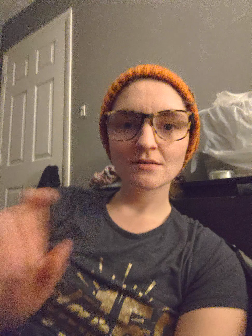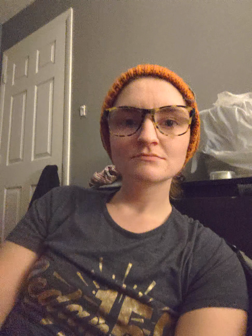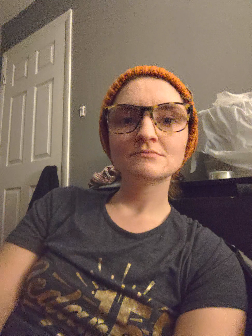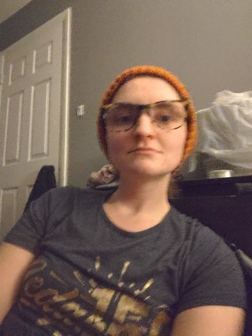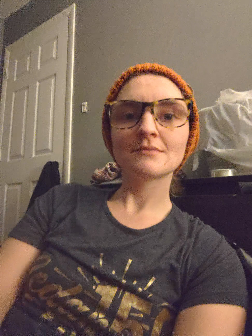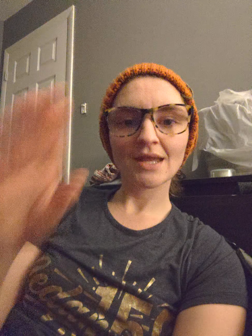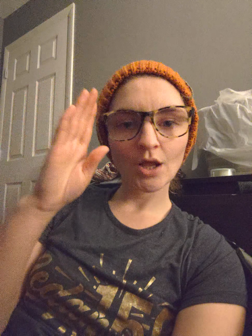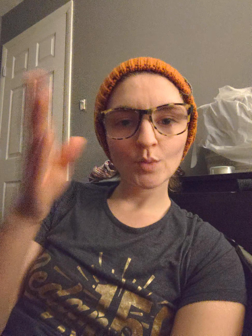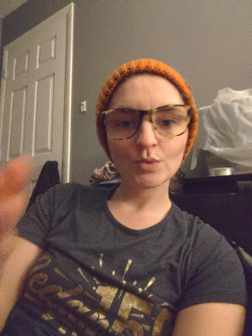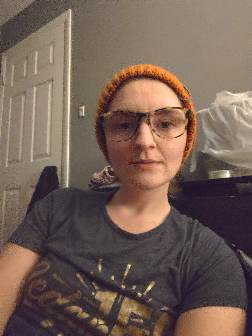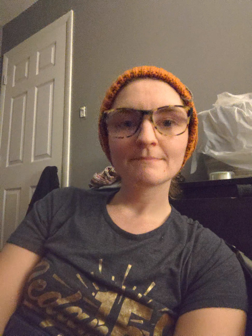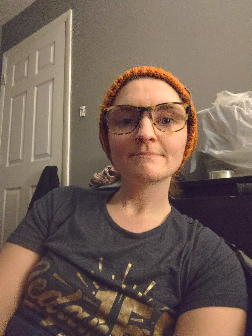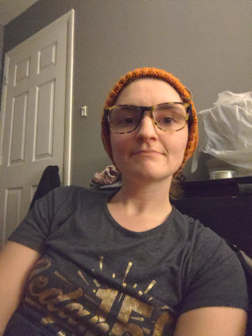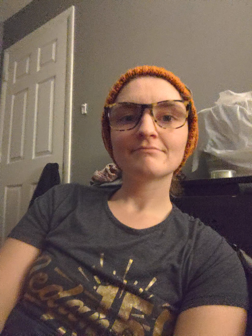hello